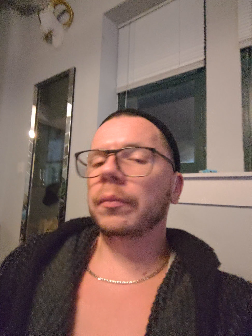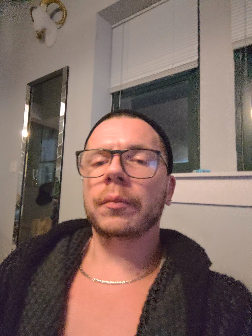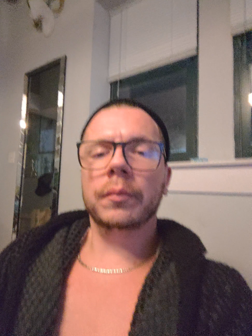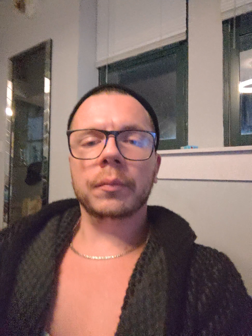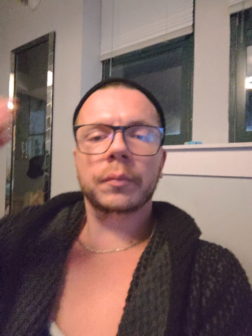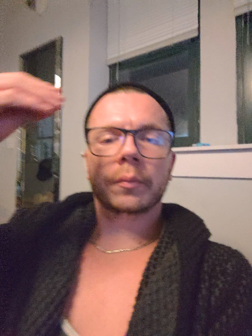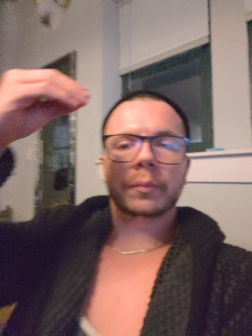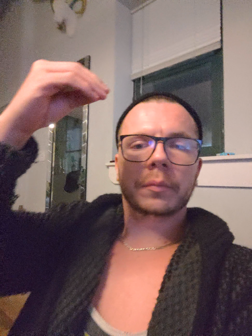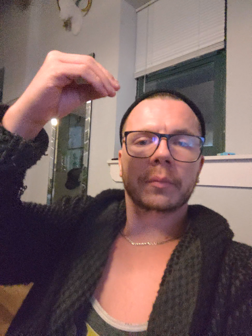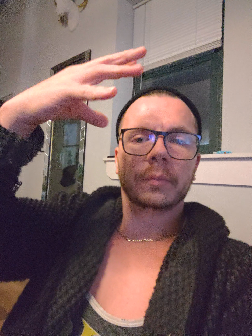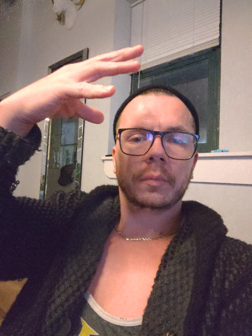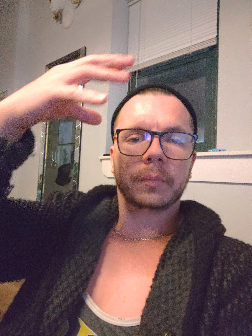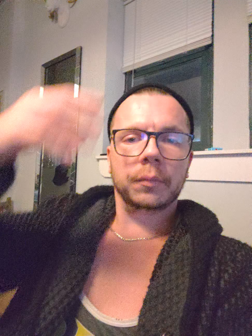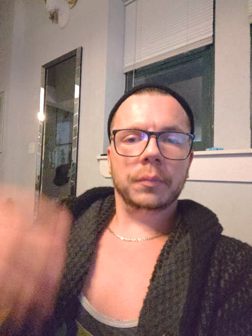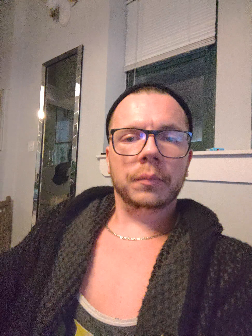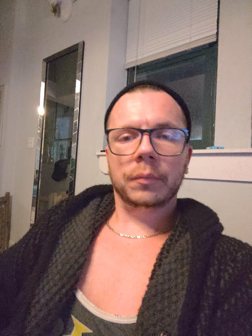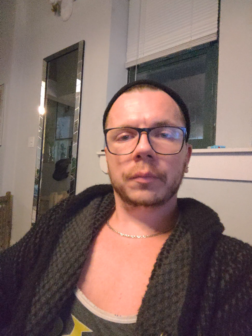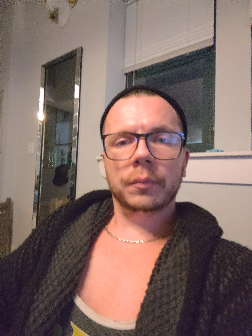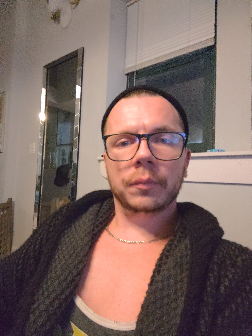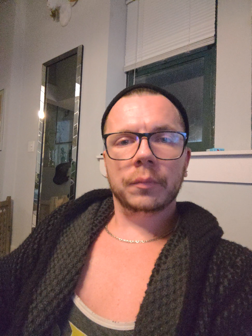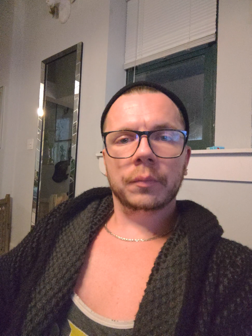lamp